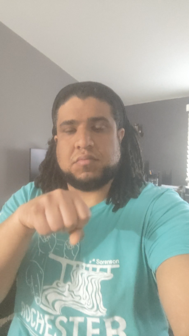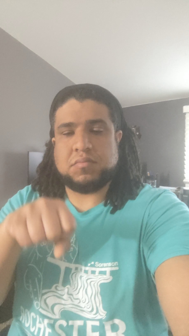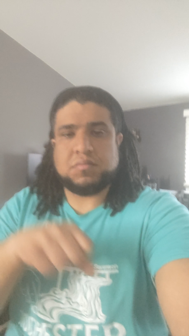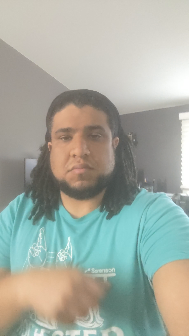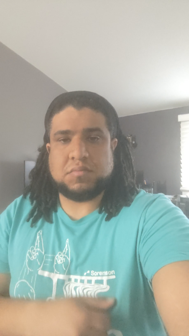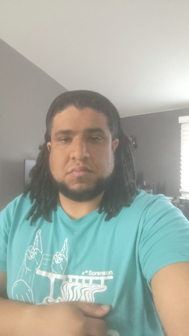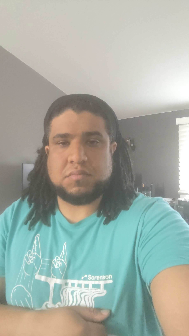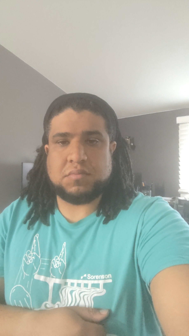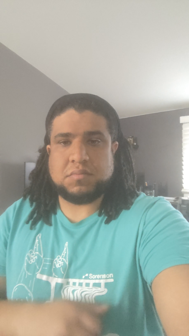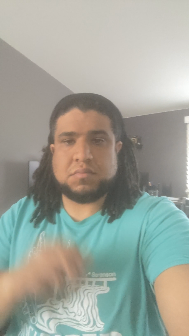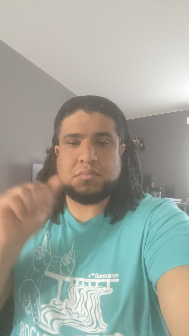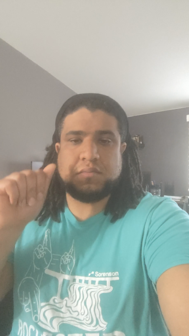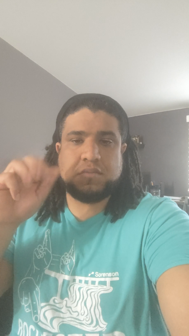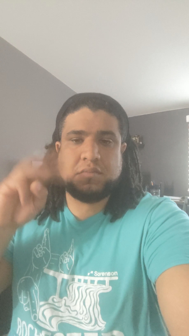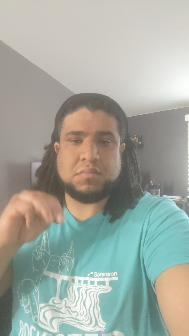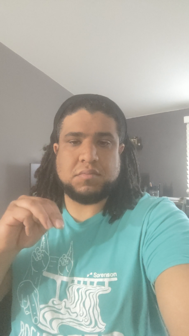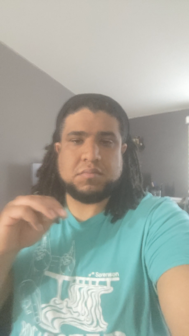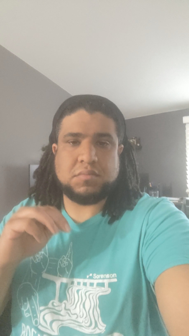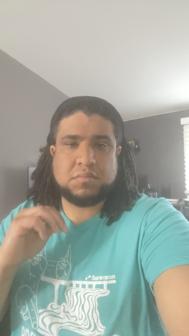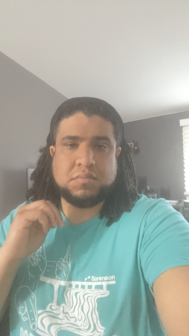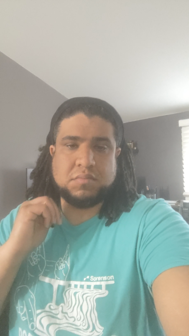am